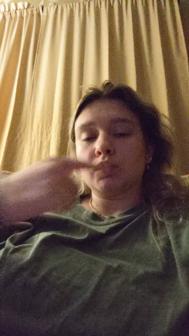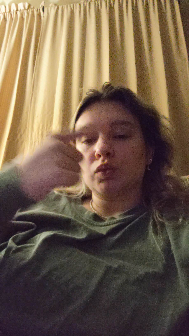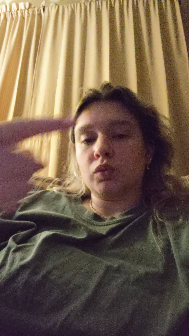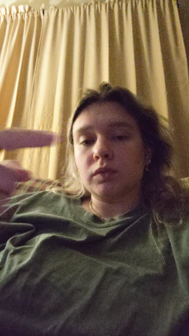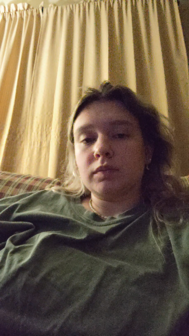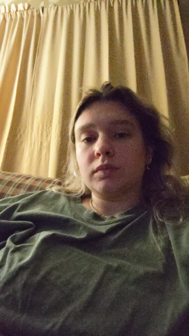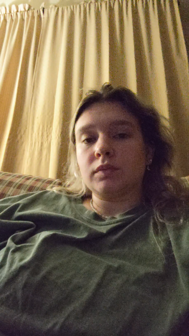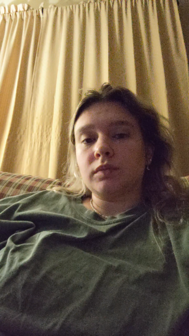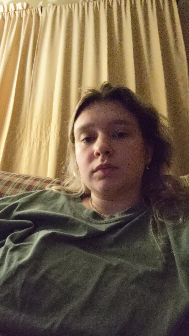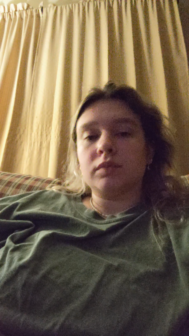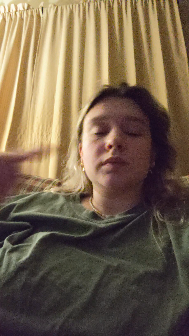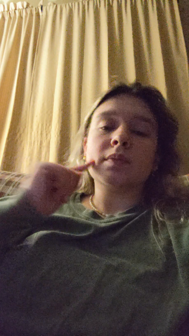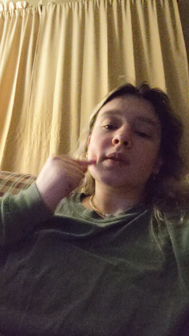candy